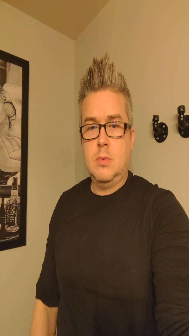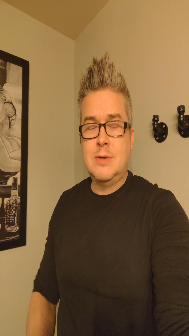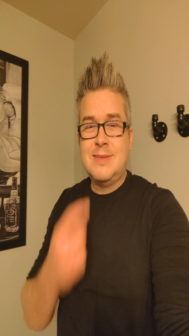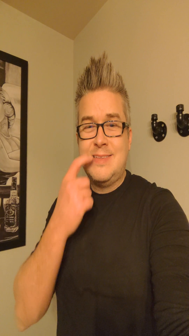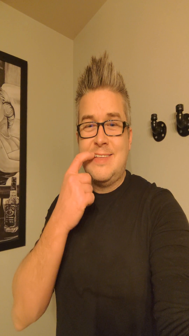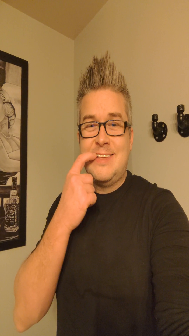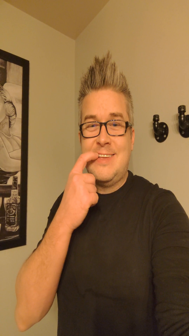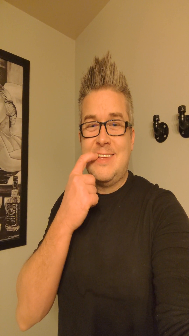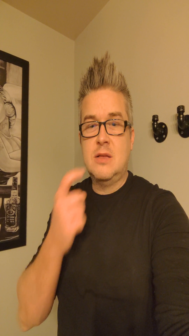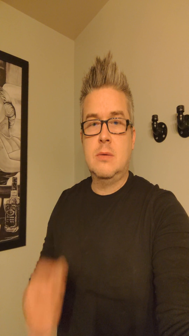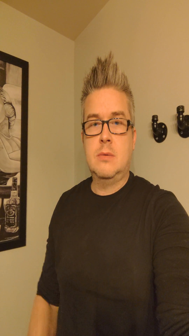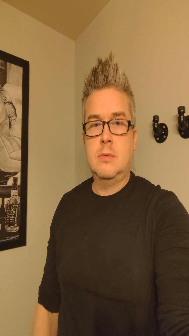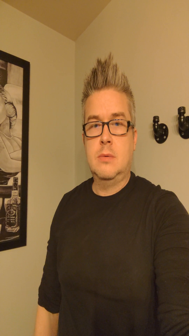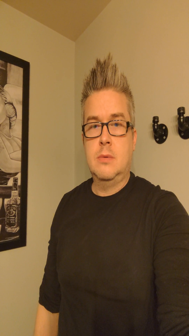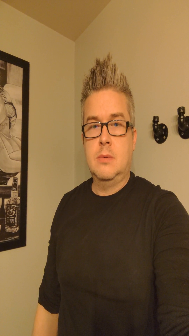tooth